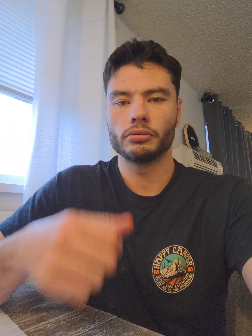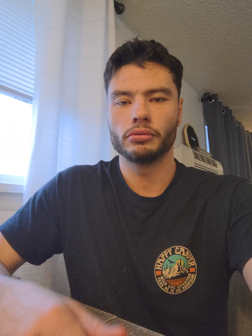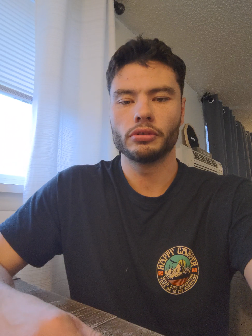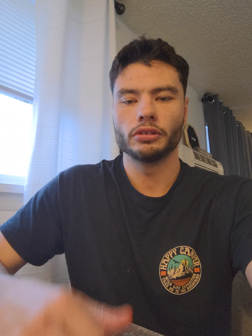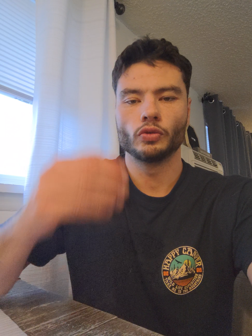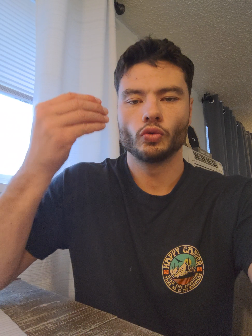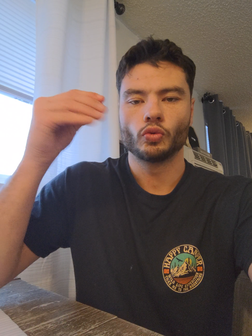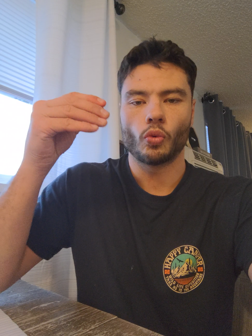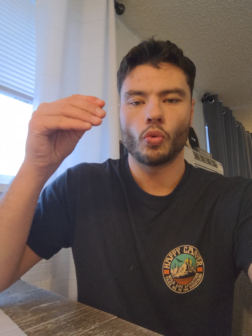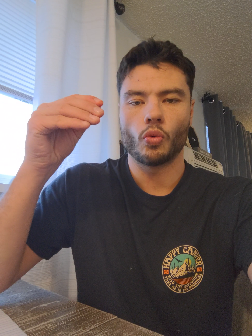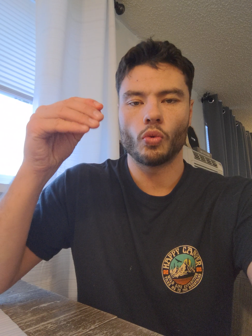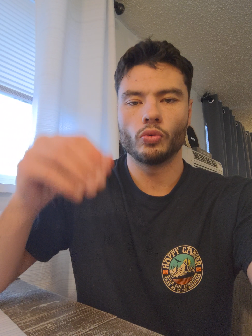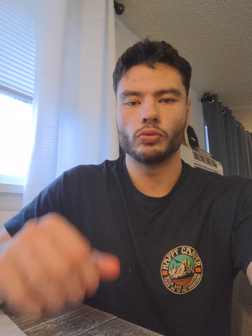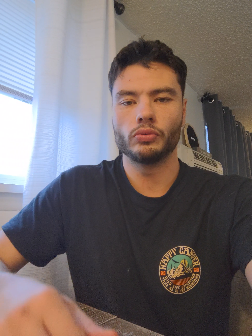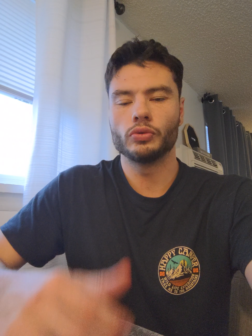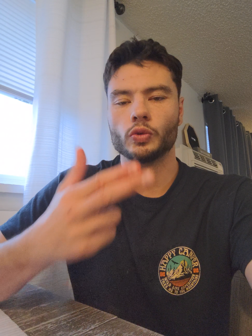store